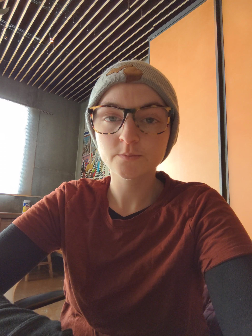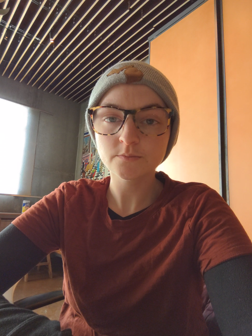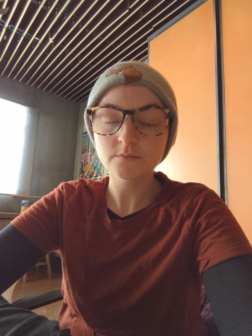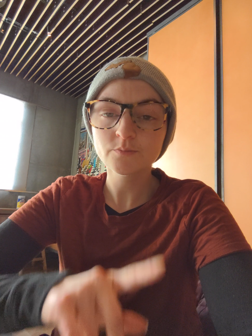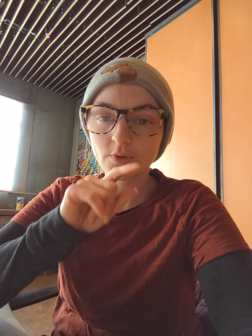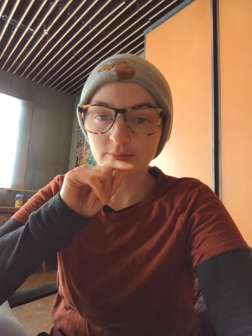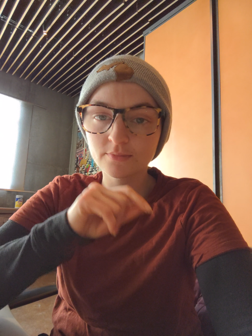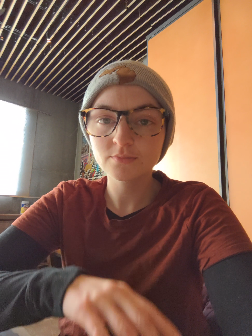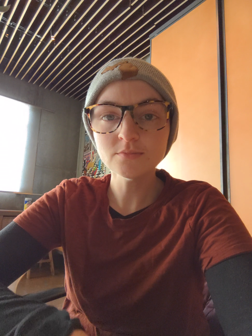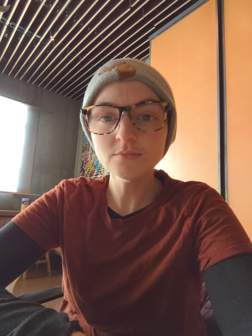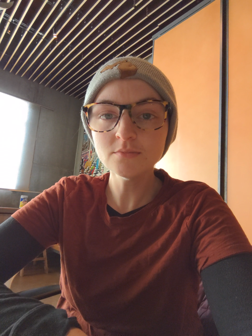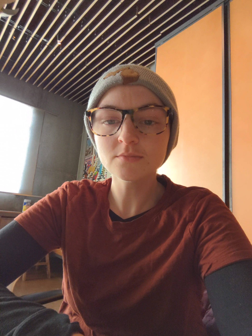hen